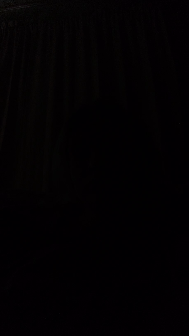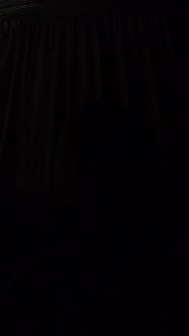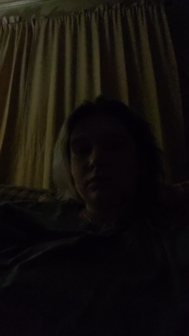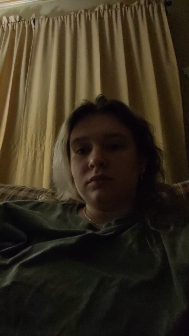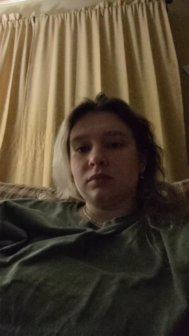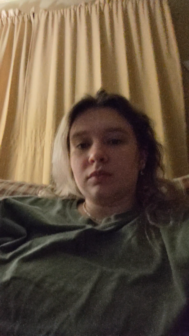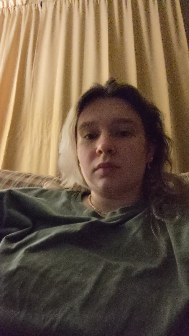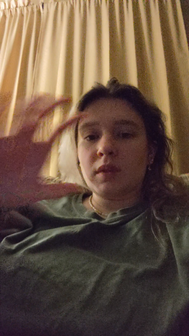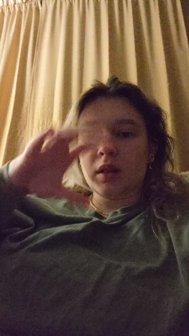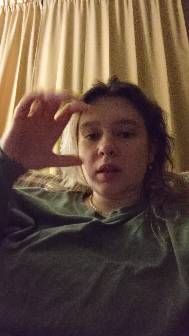climb